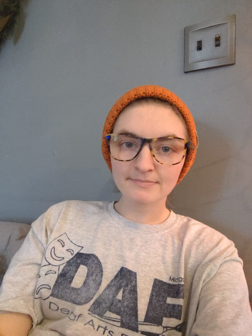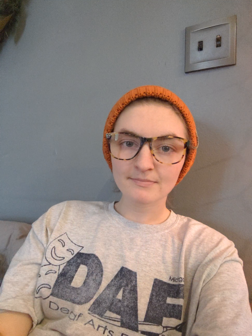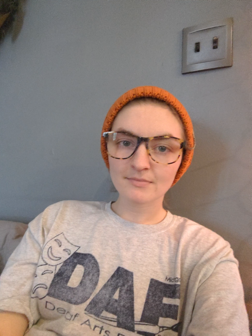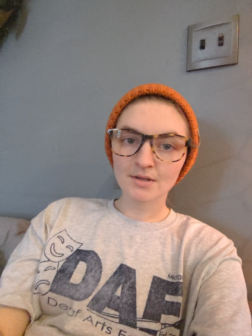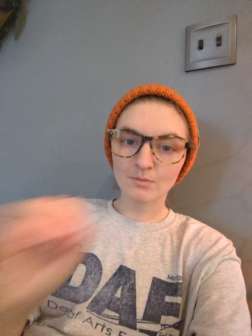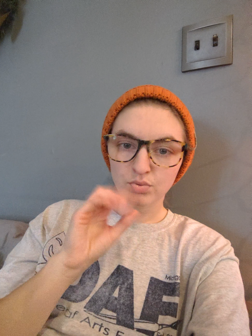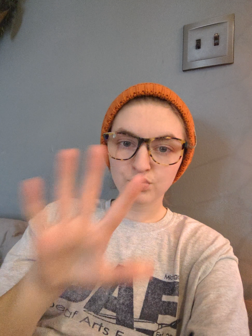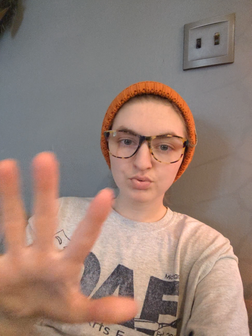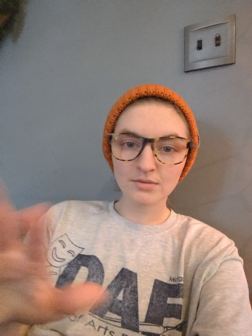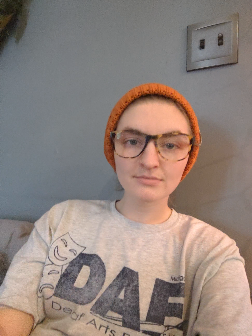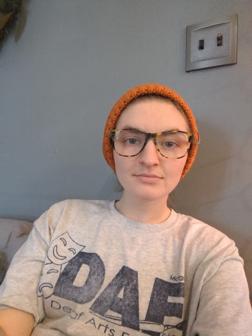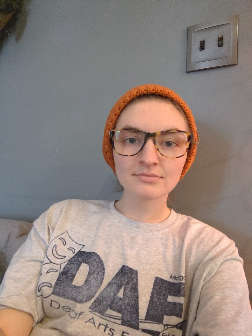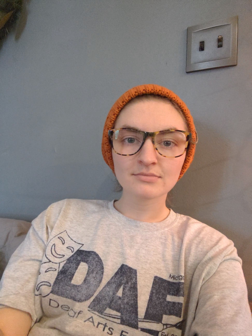blow